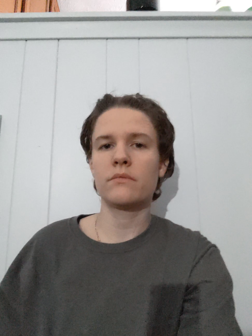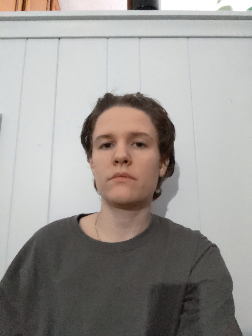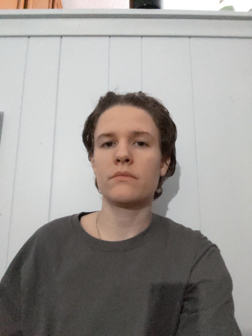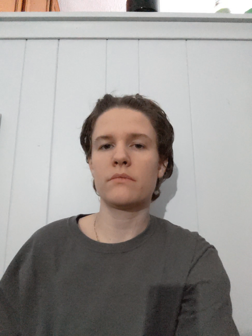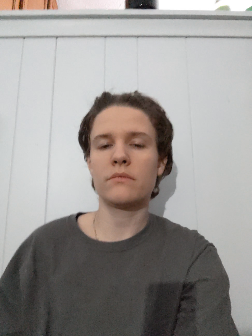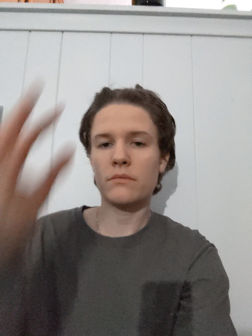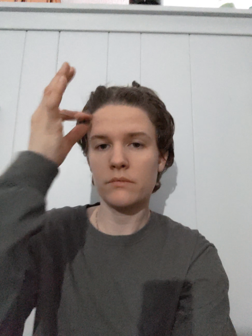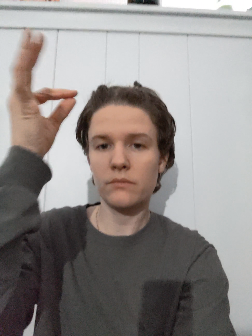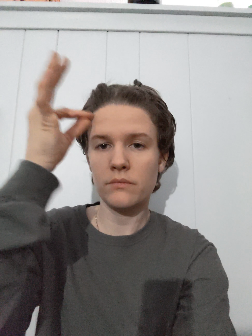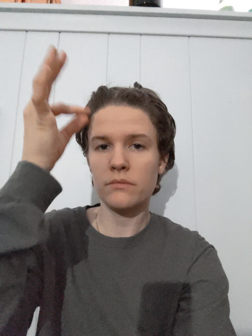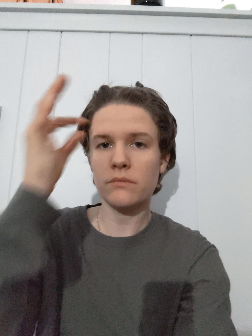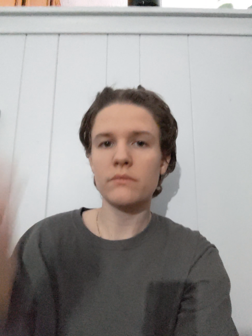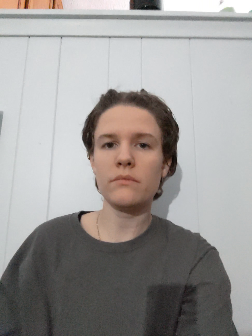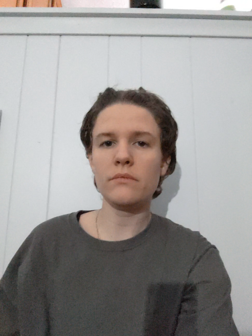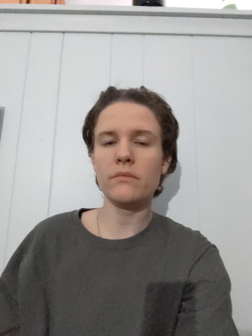hair